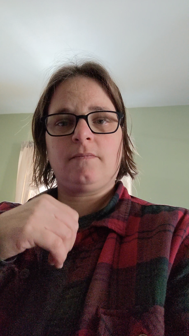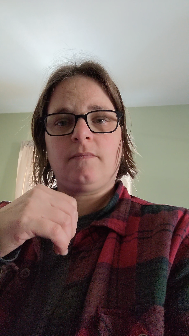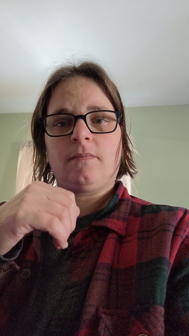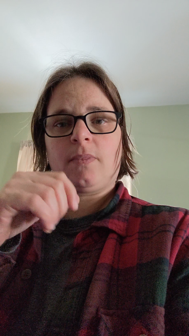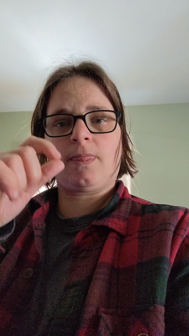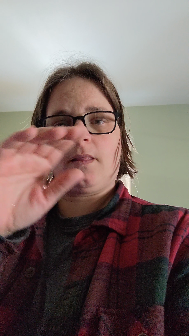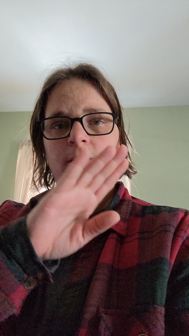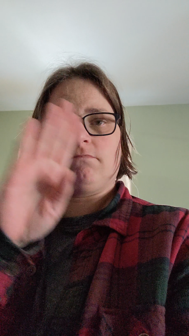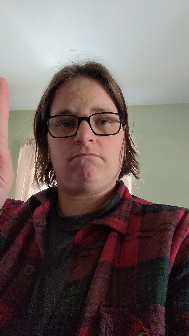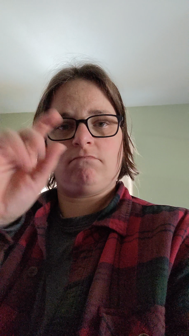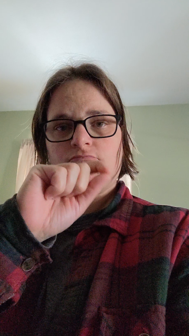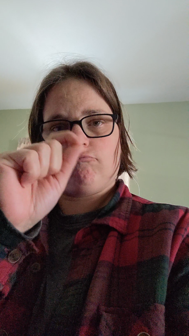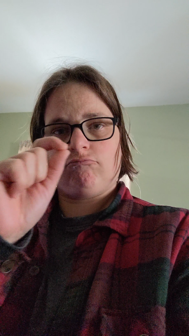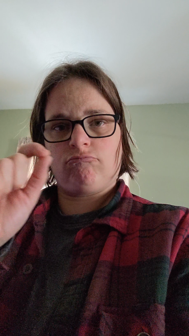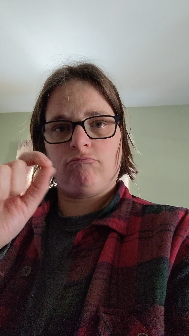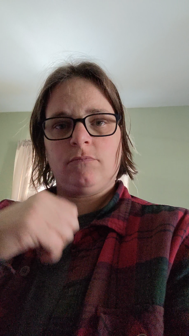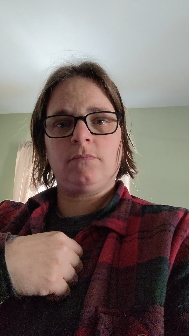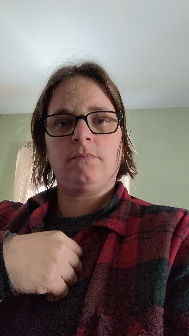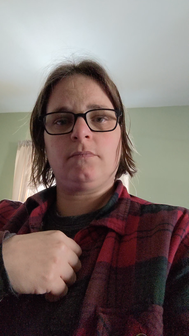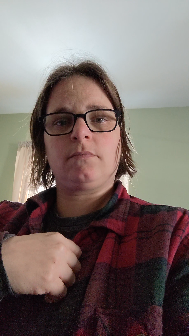chalk